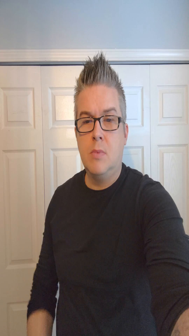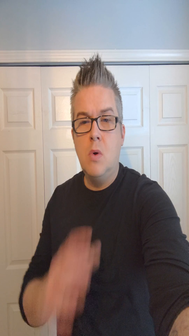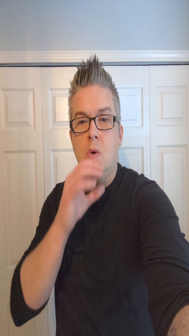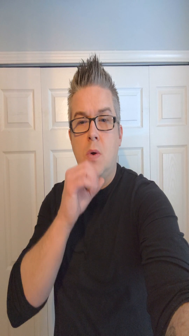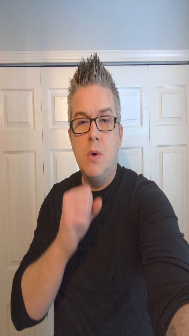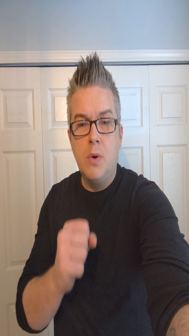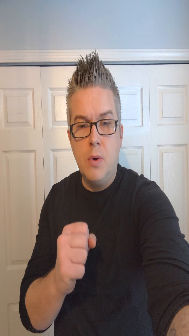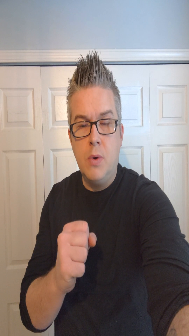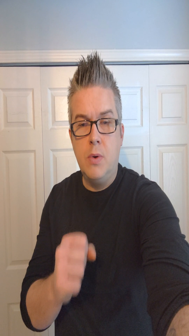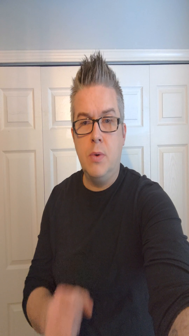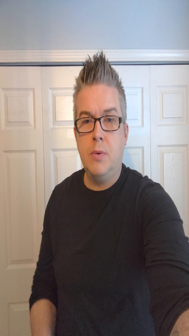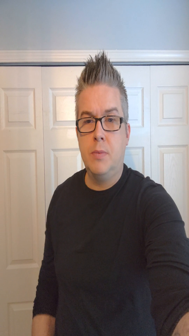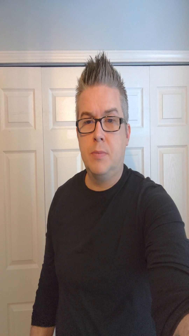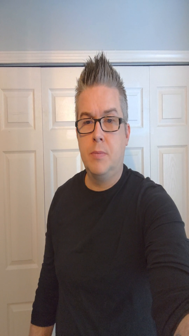old